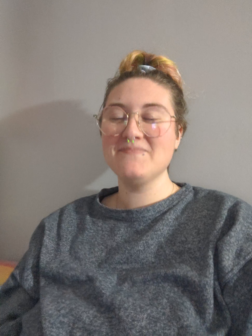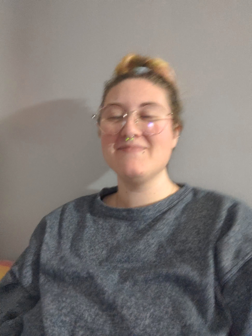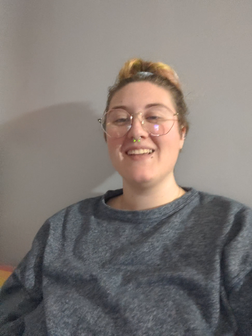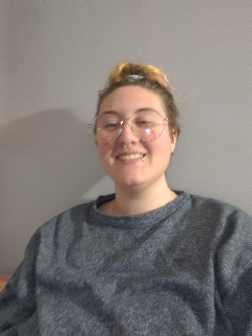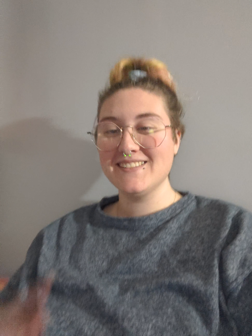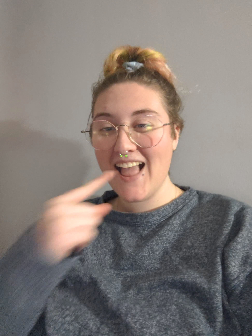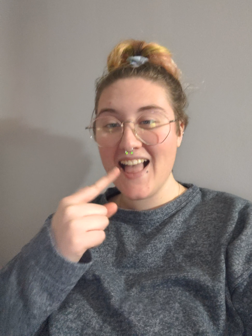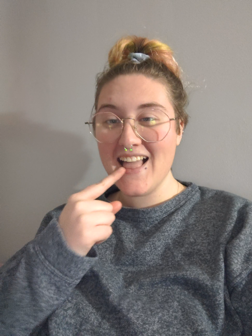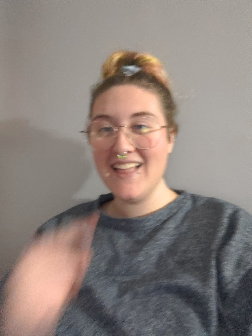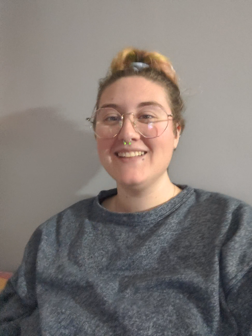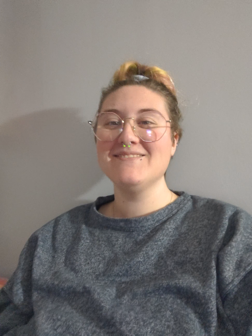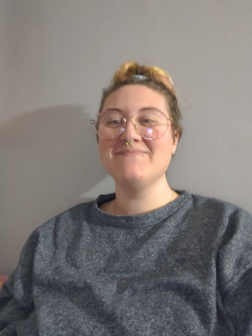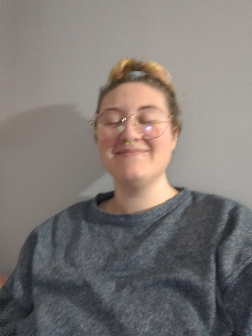tongue